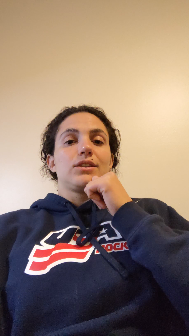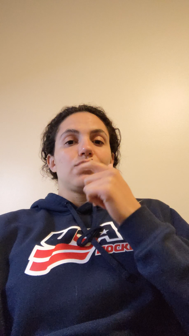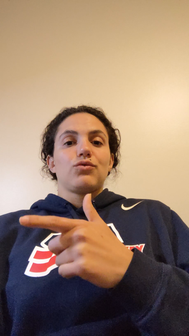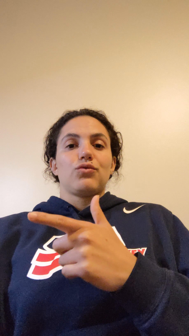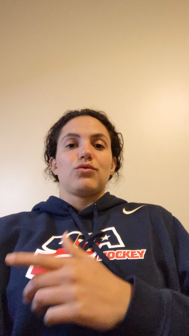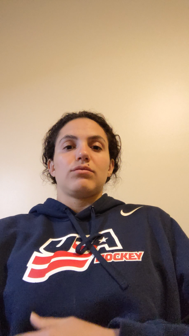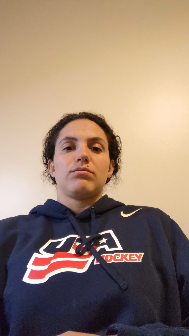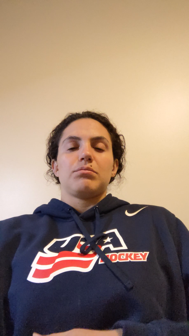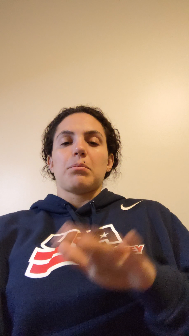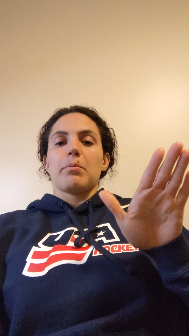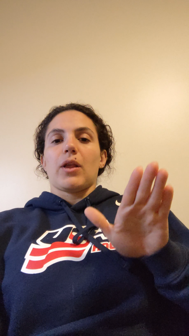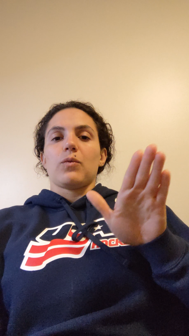penguin